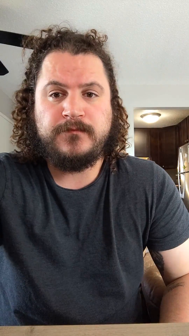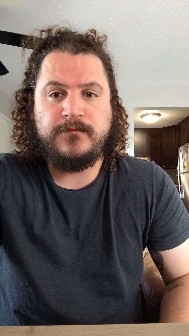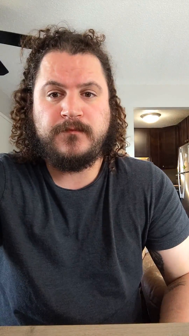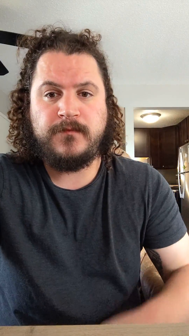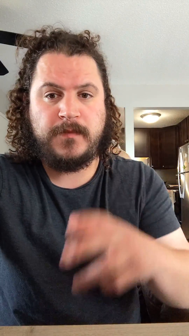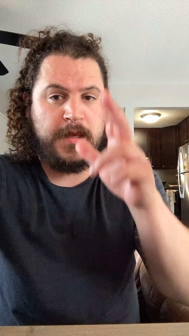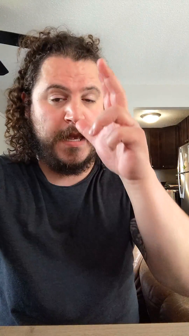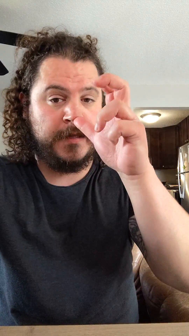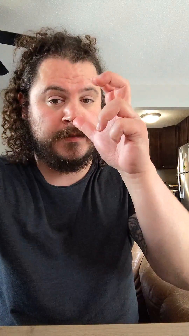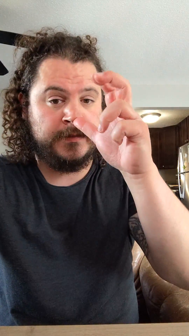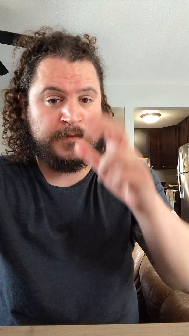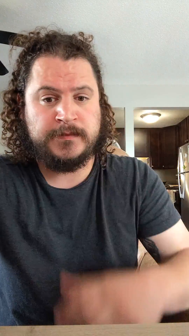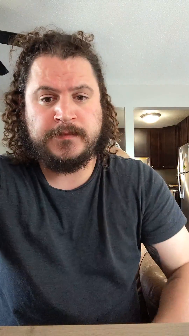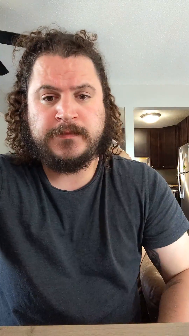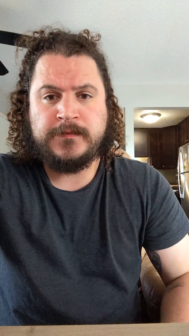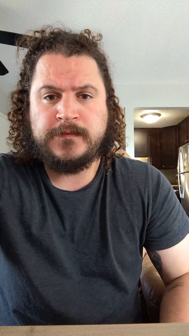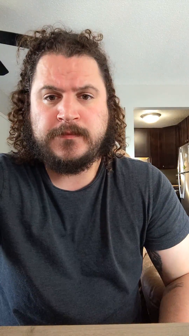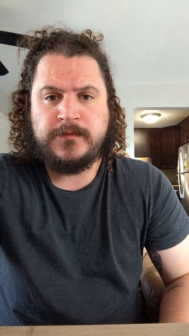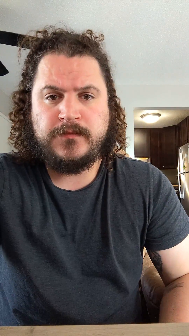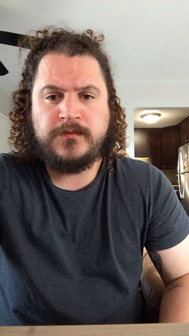ant